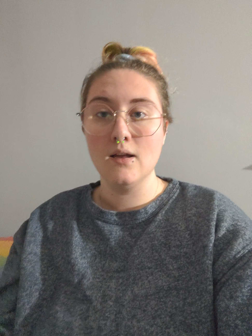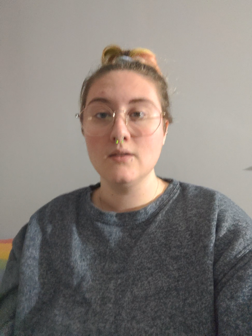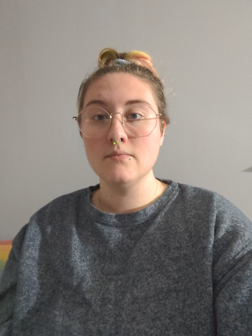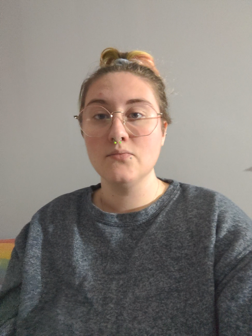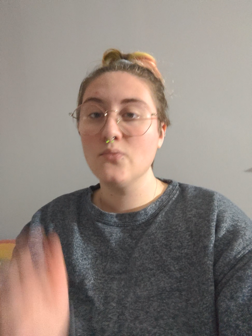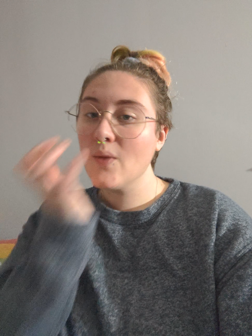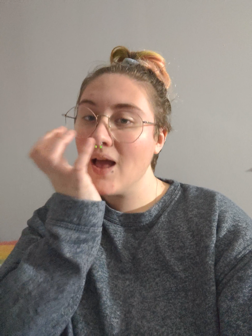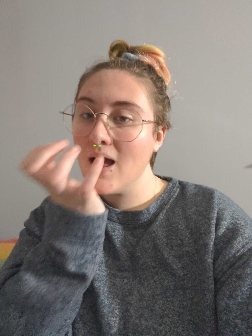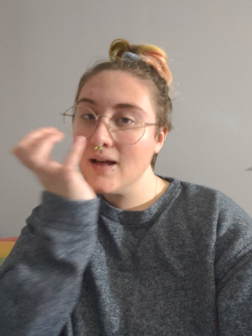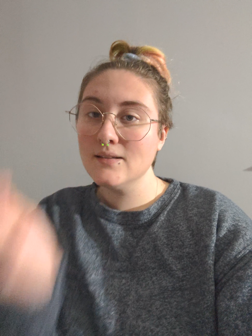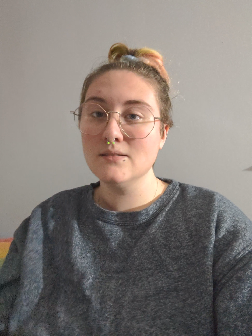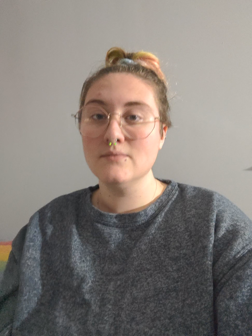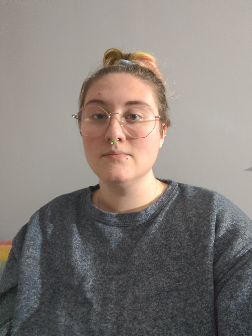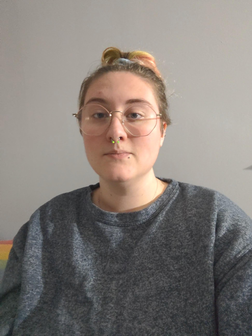grass